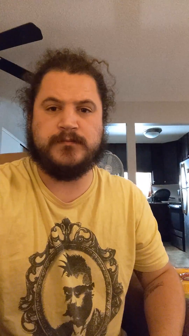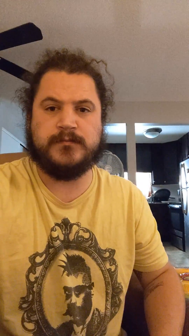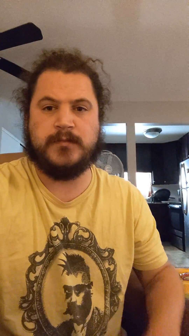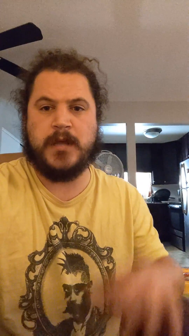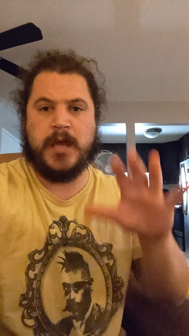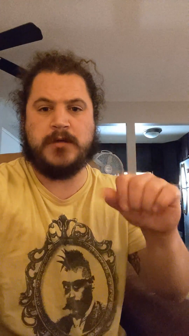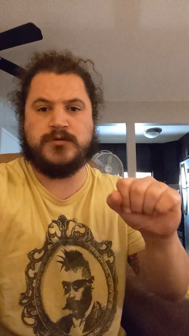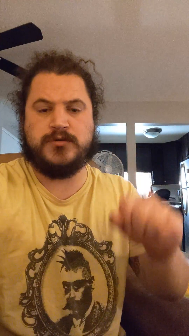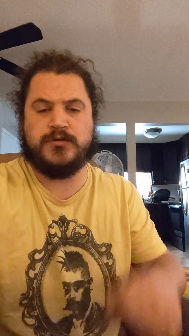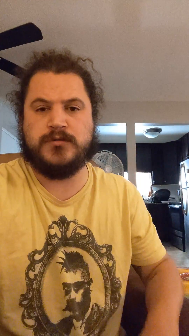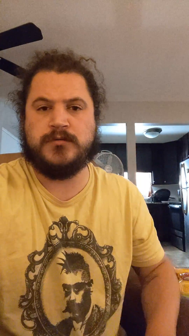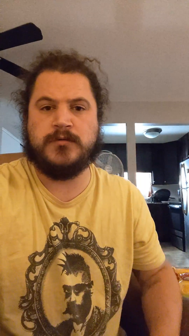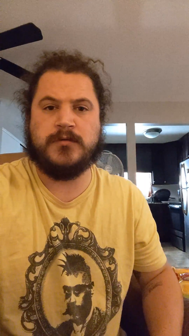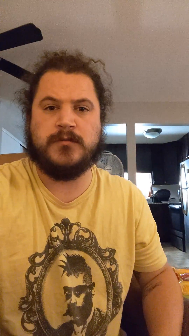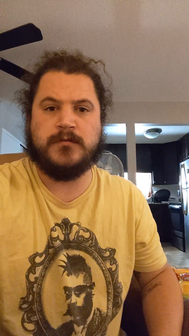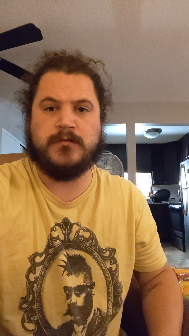catch